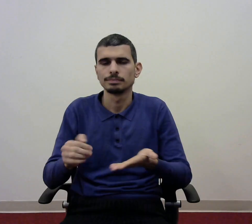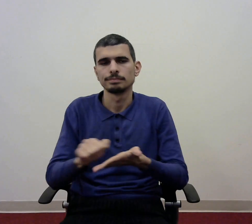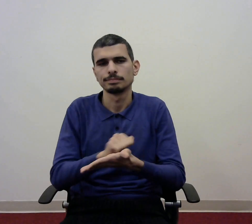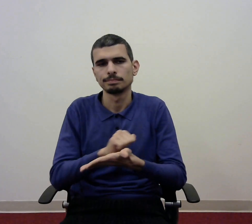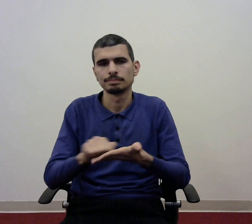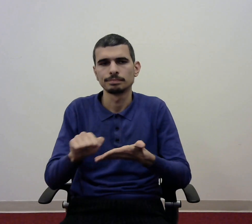sənəd